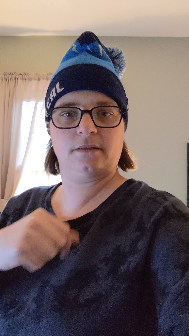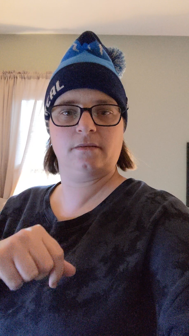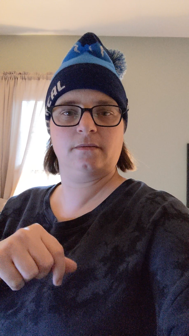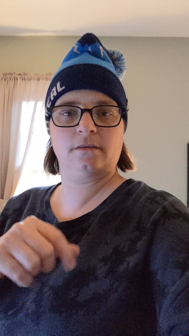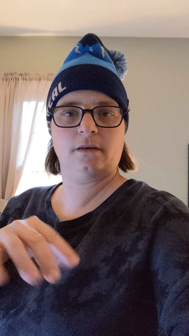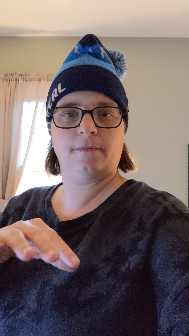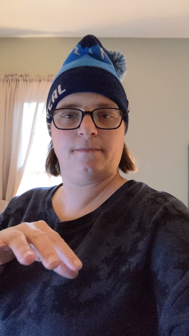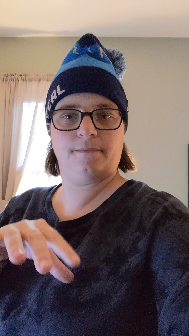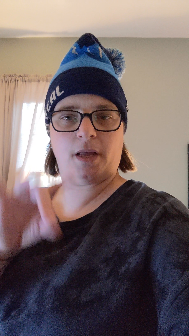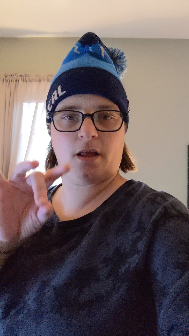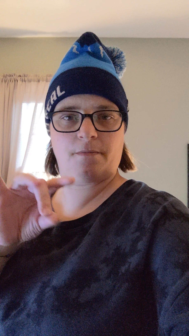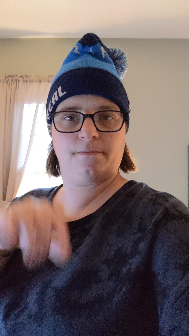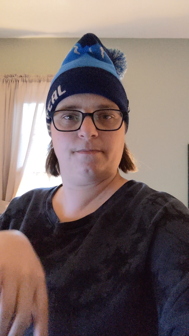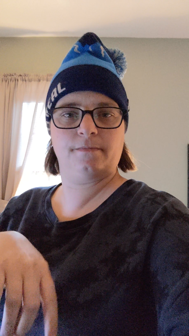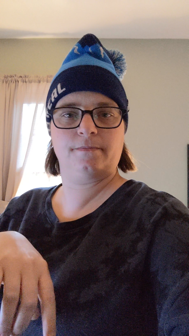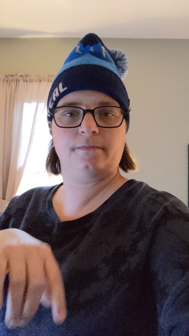pick